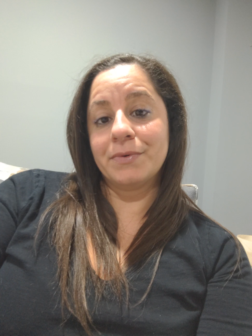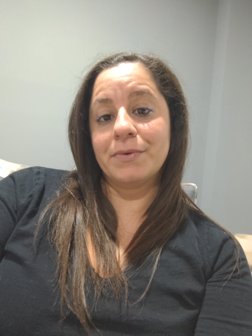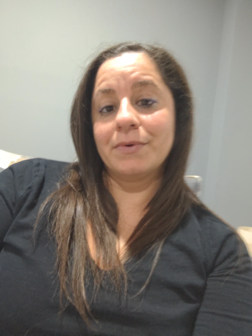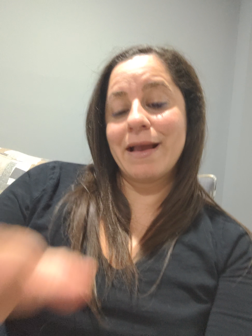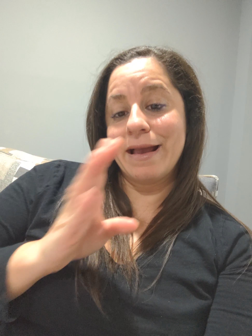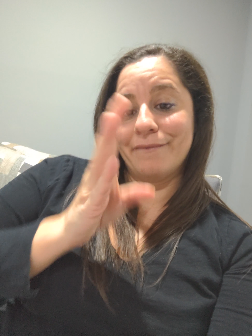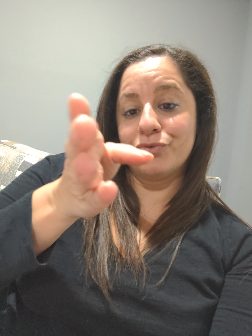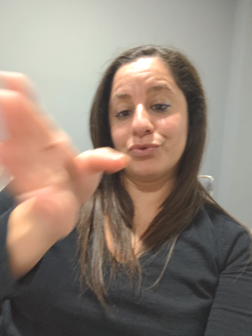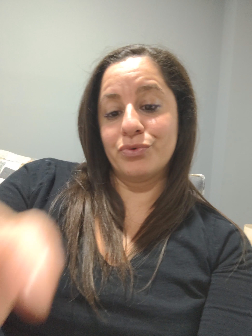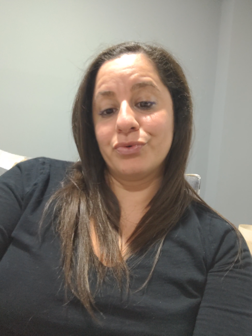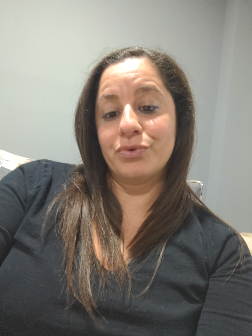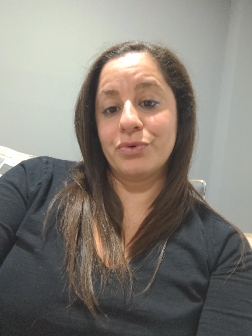after